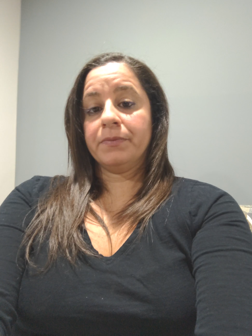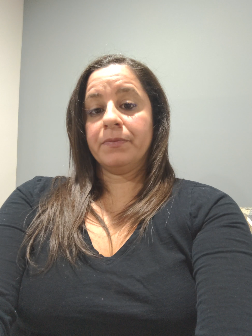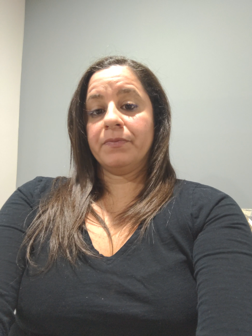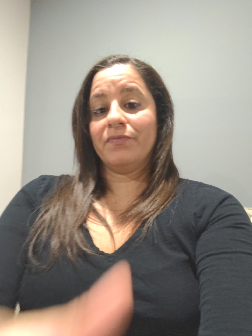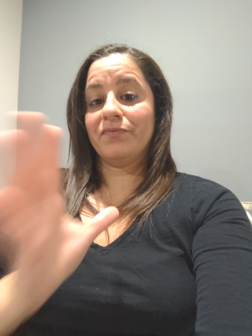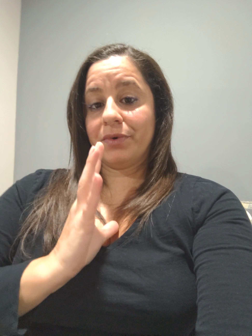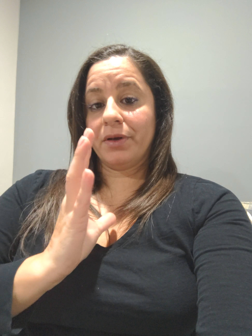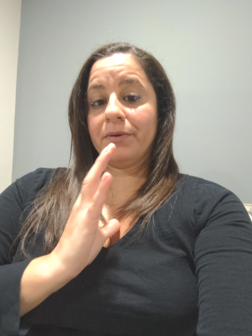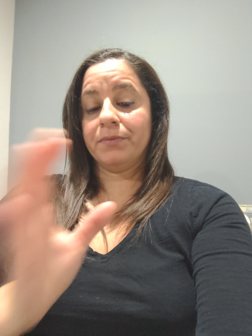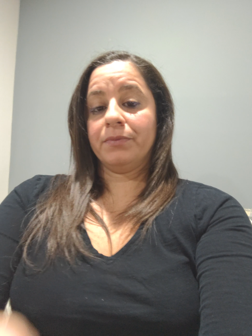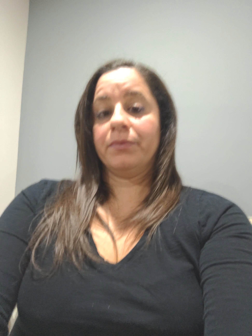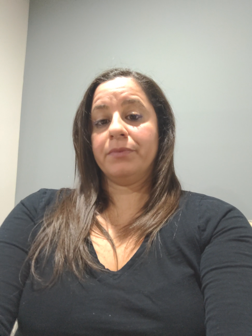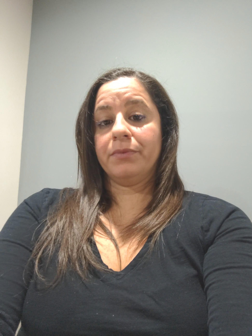fine